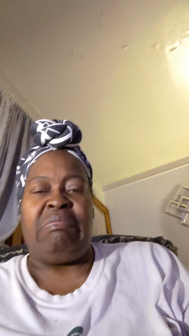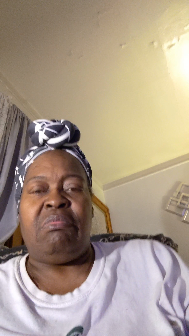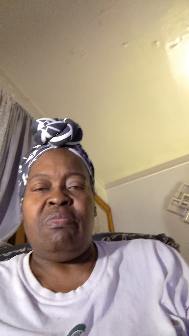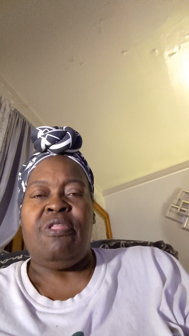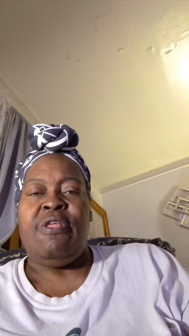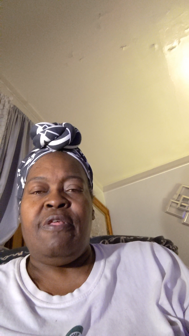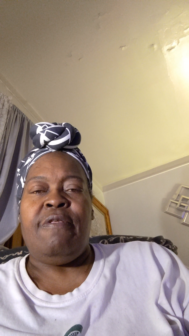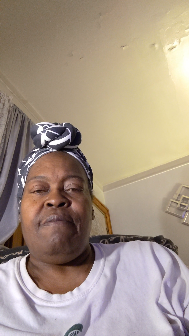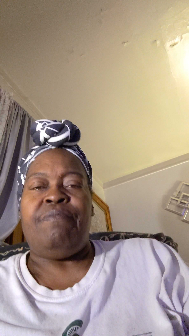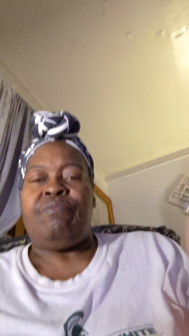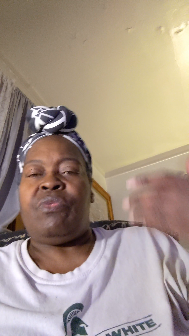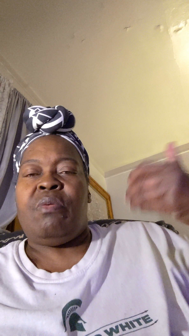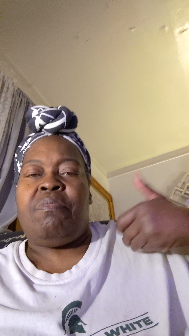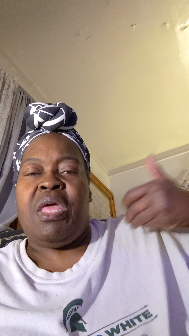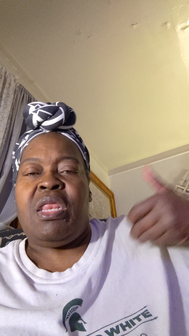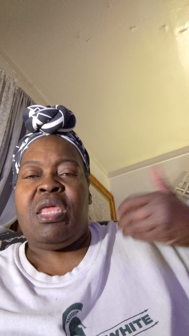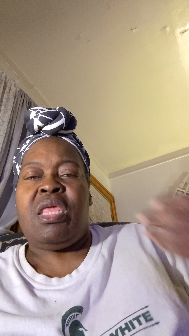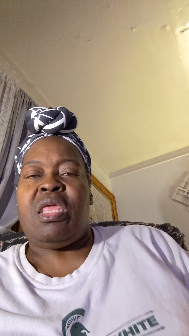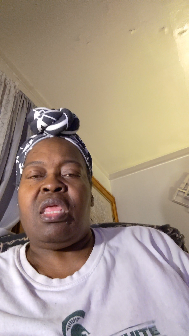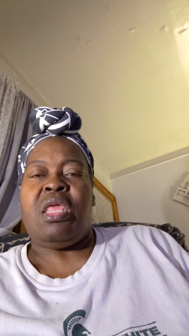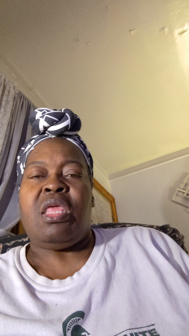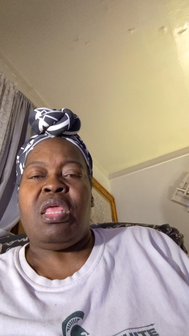monkey